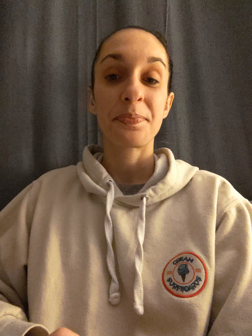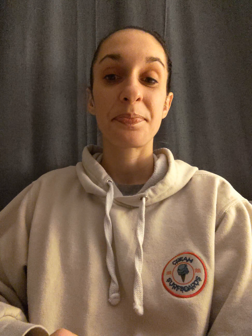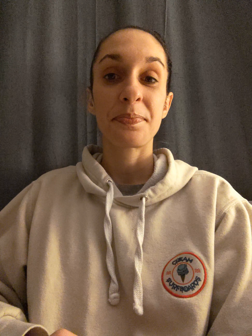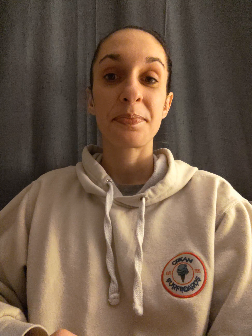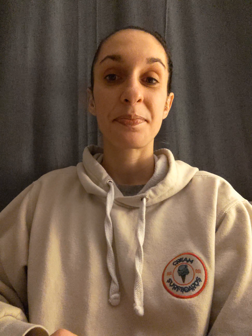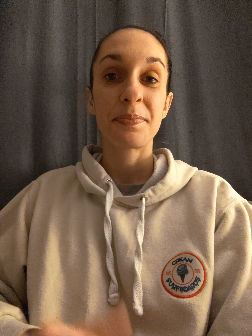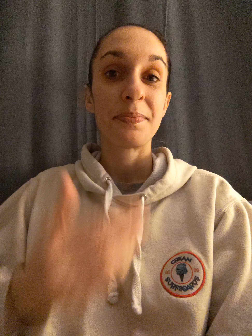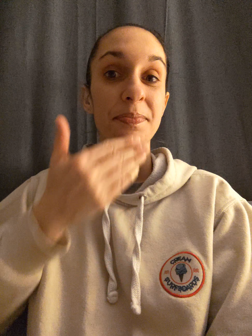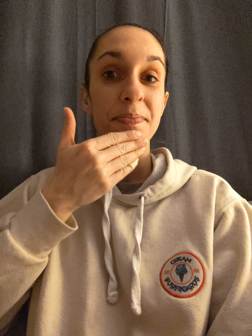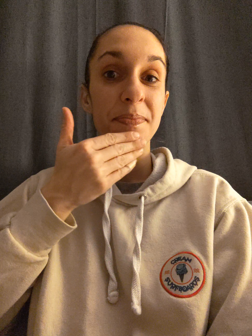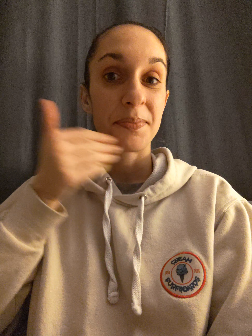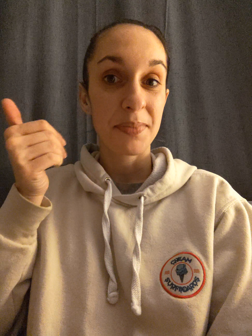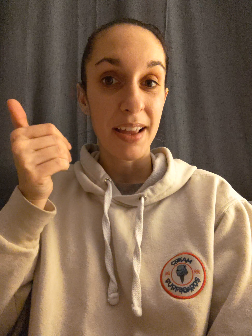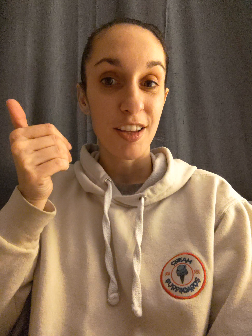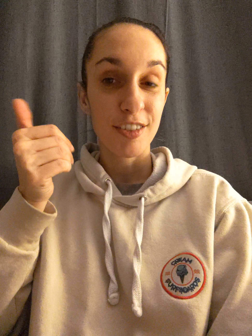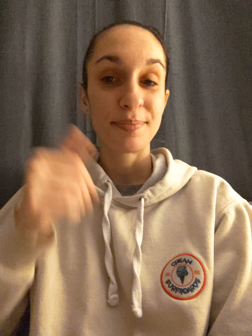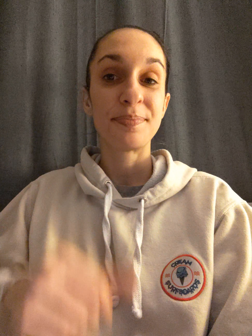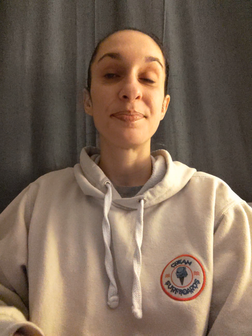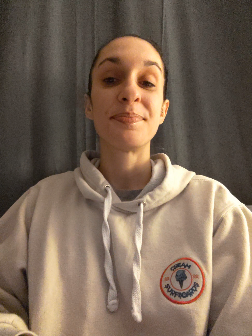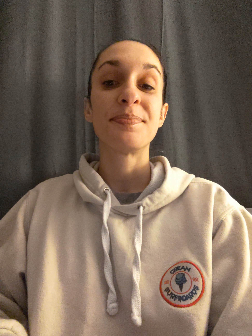better